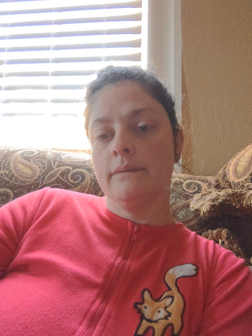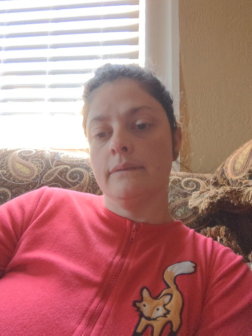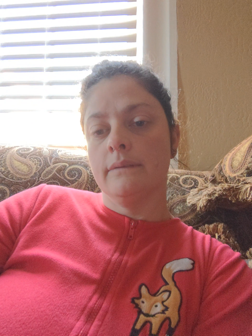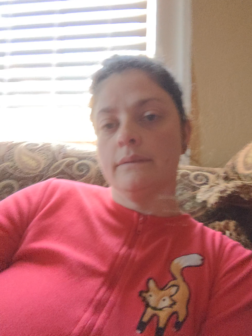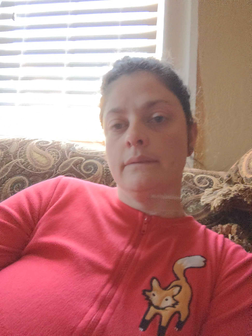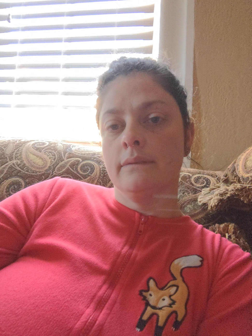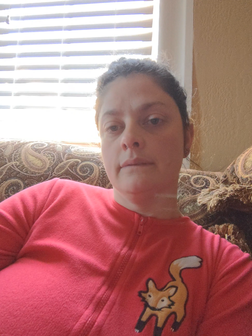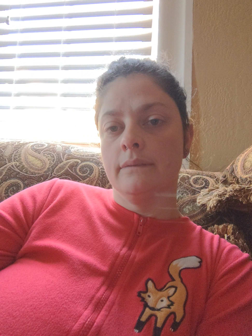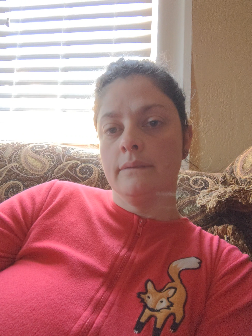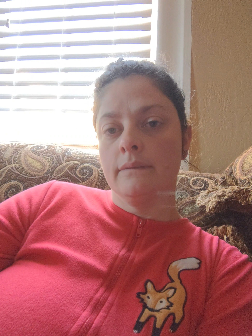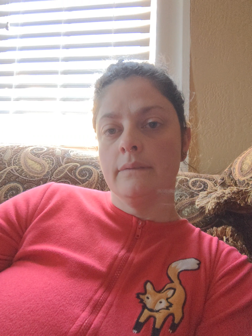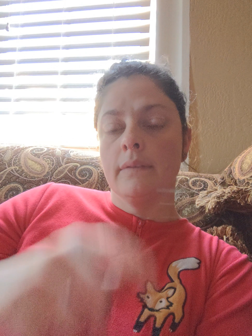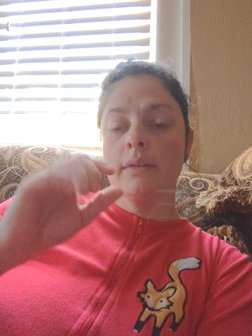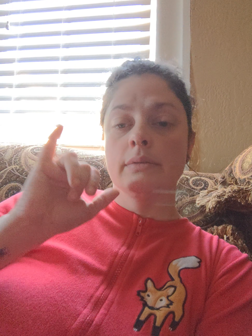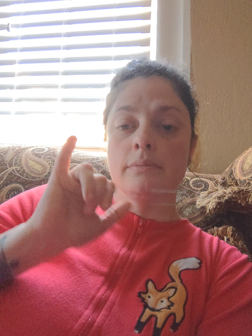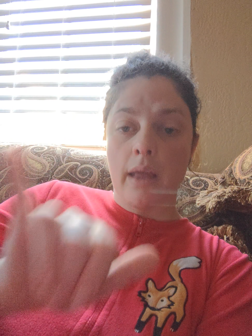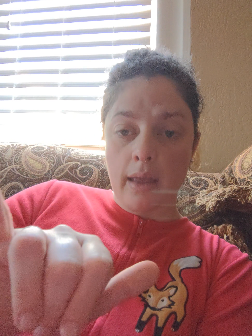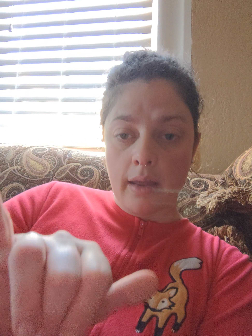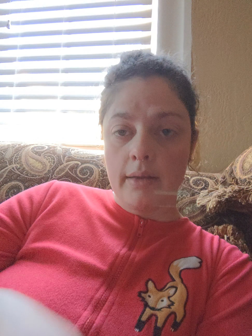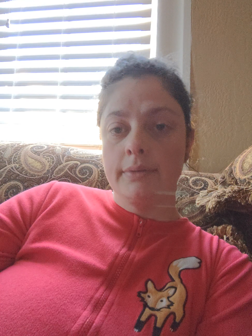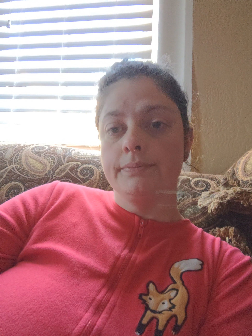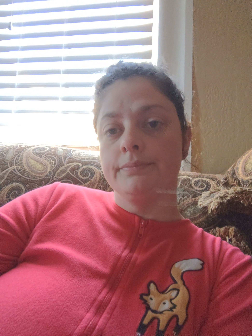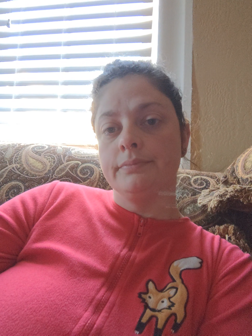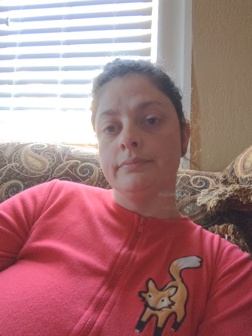stay